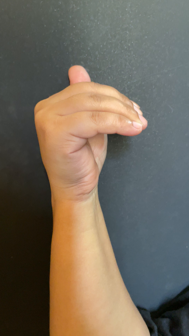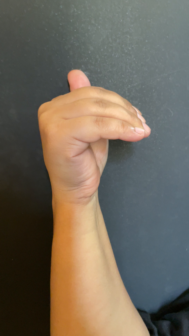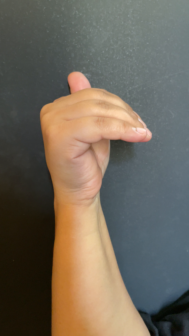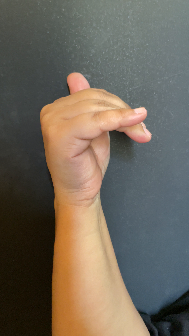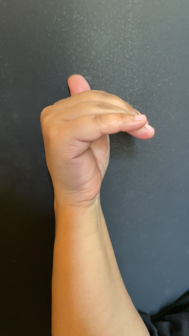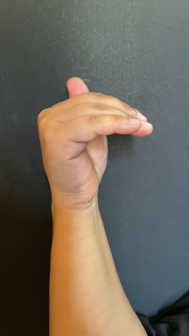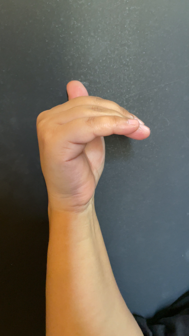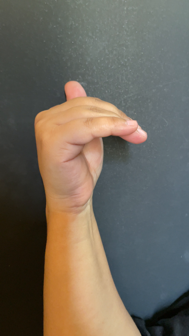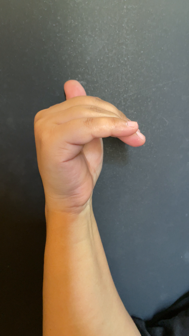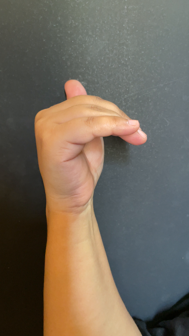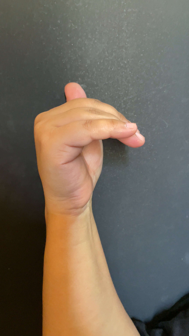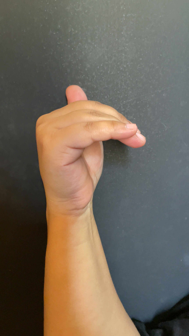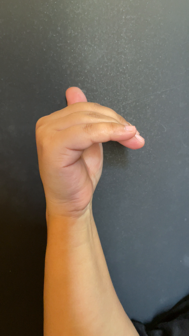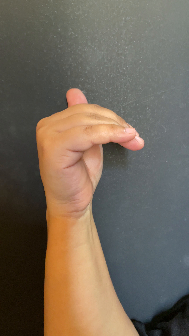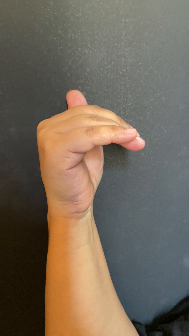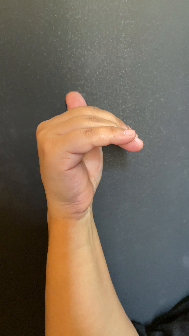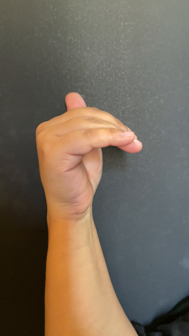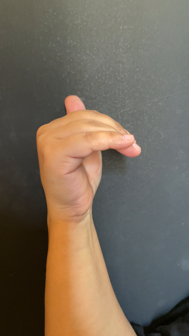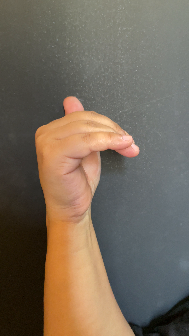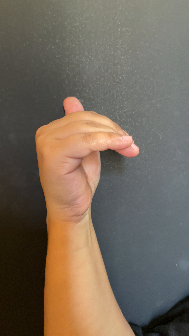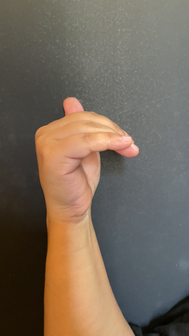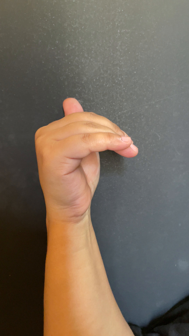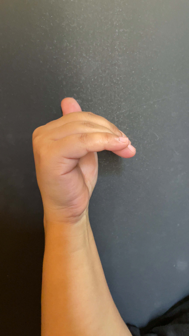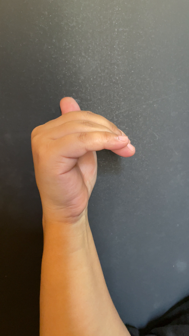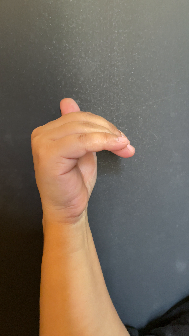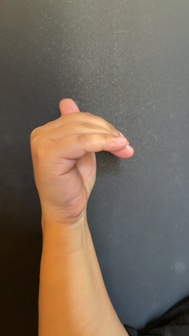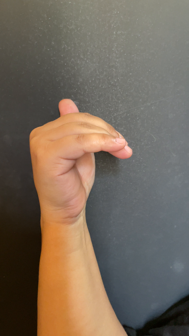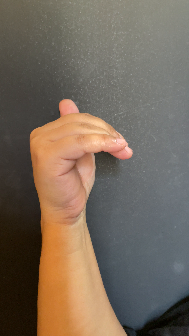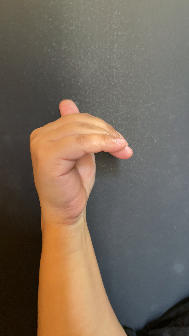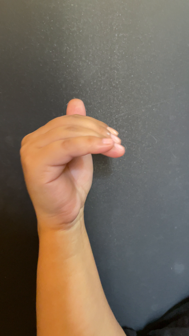त